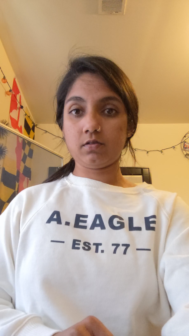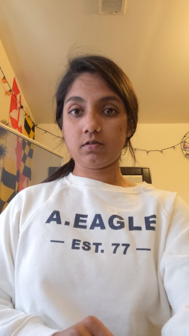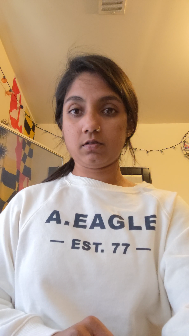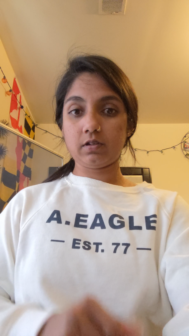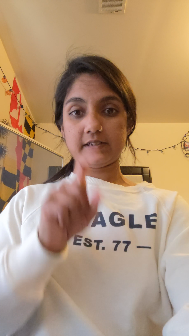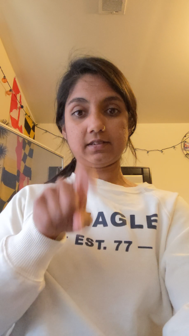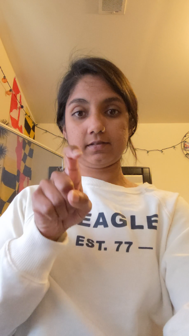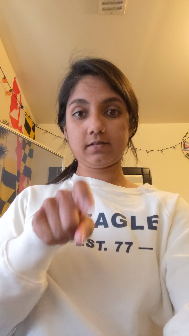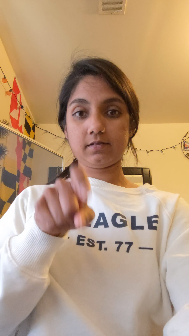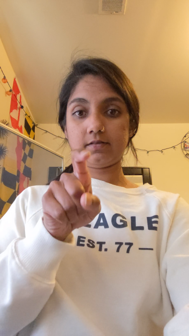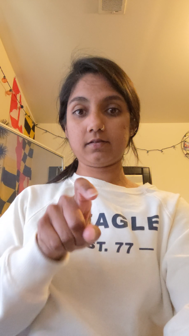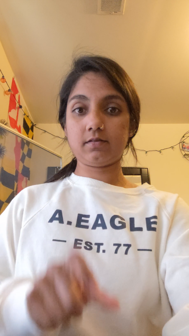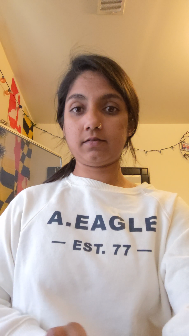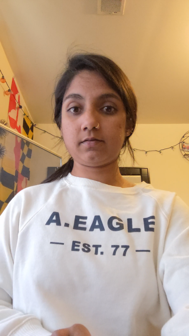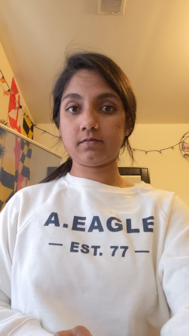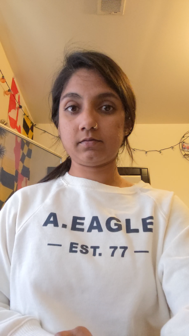need